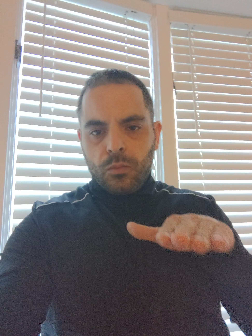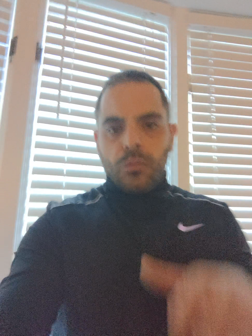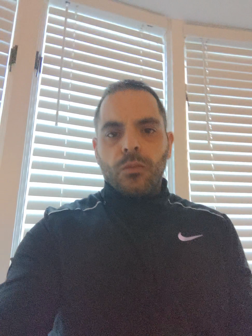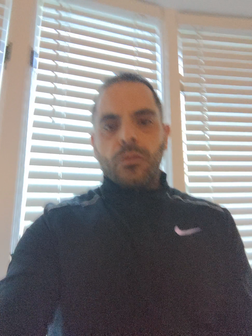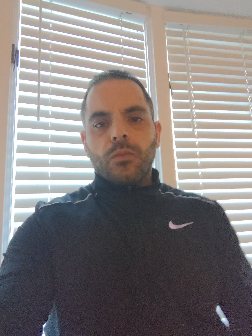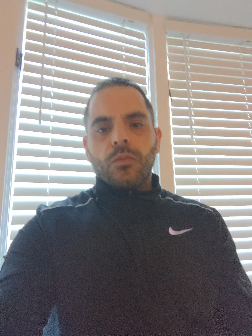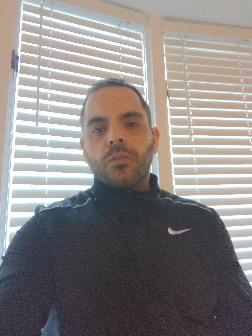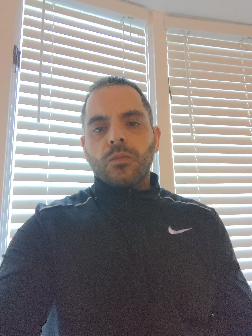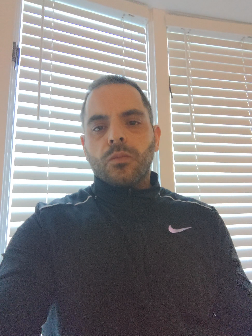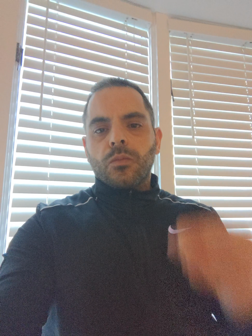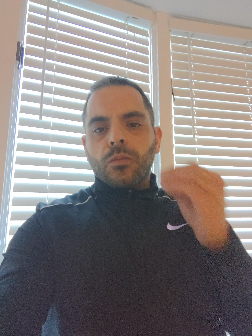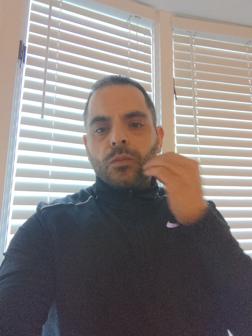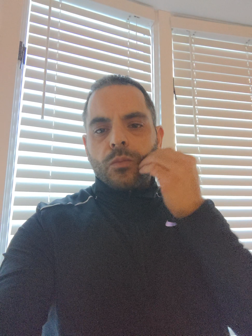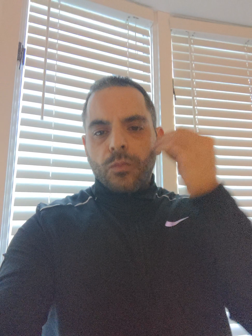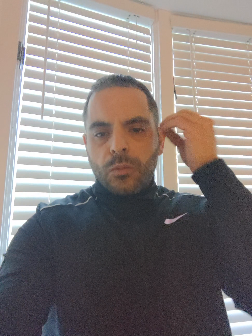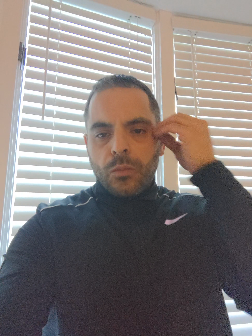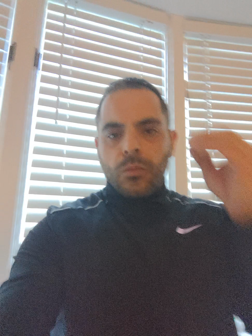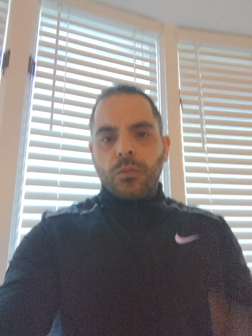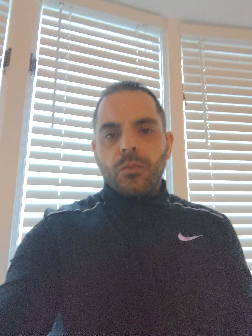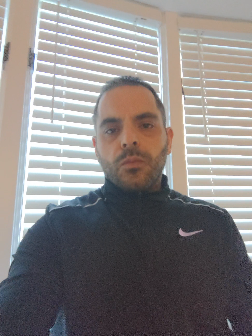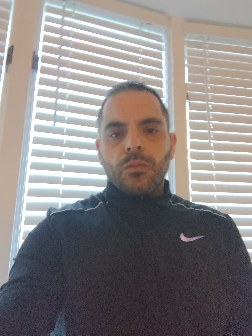home